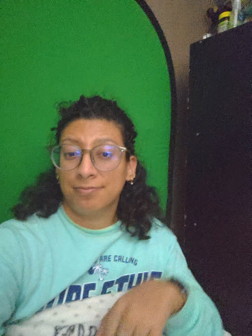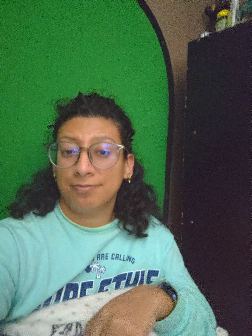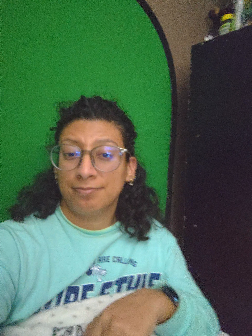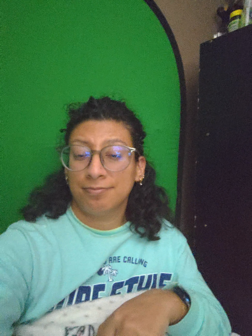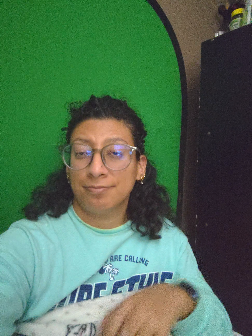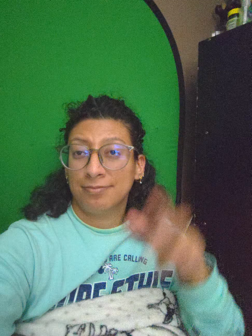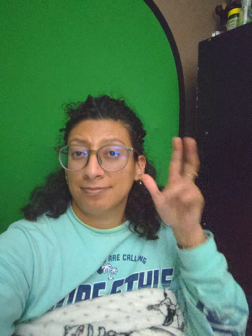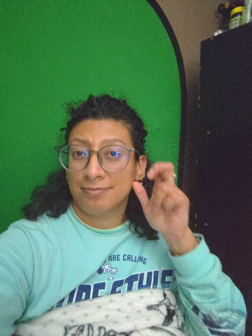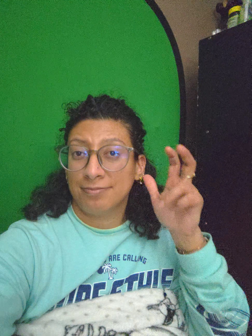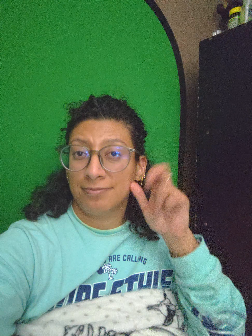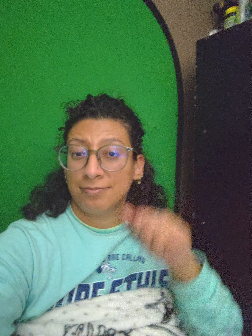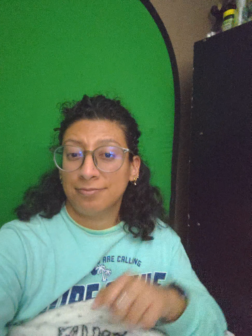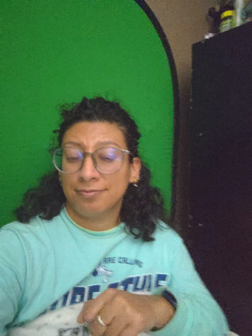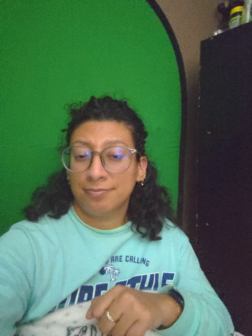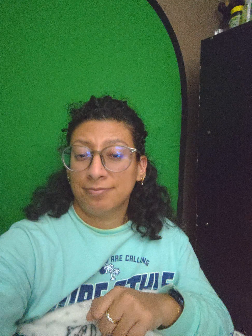hear